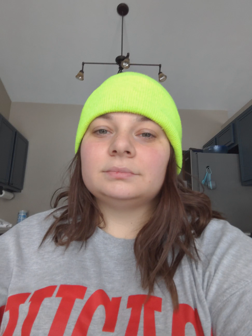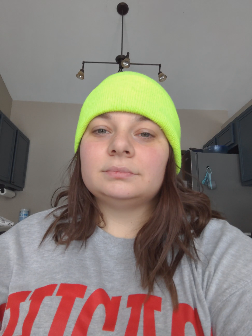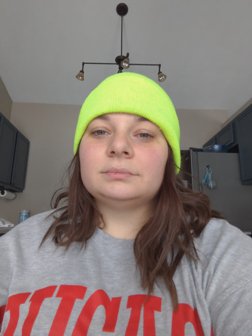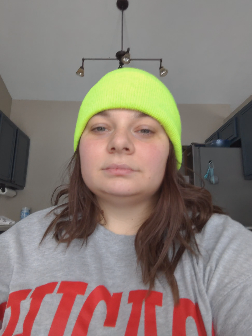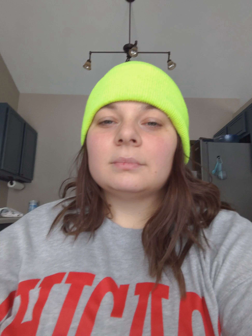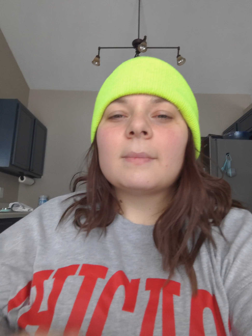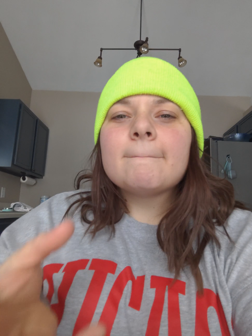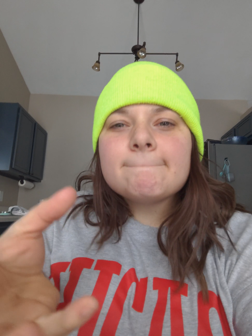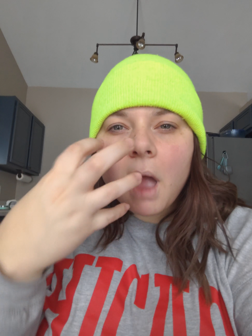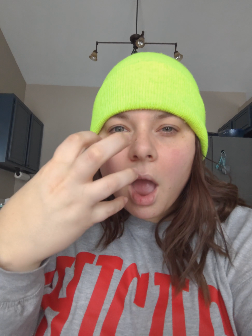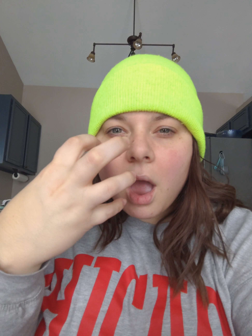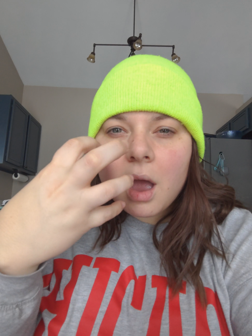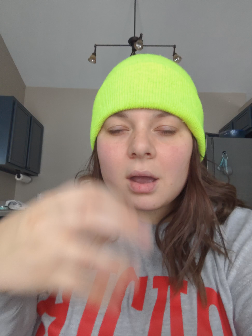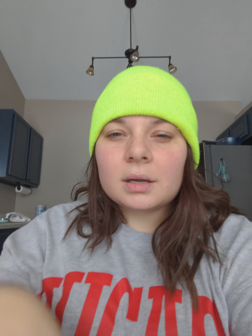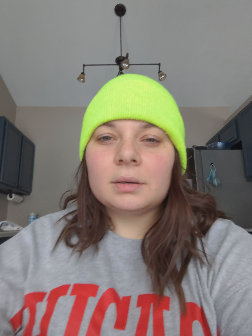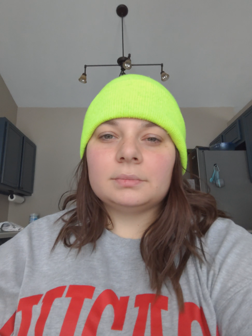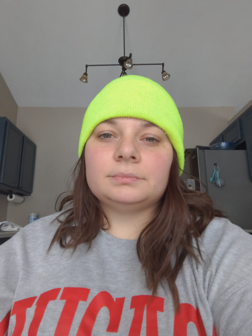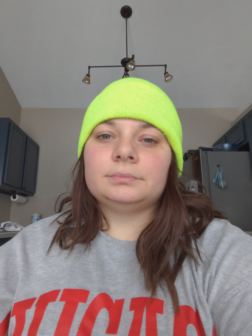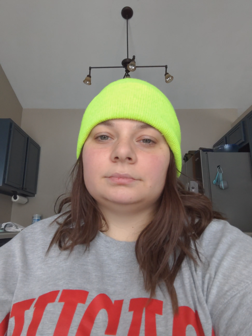mad